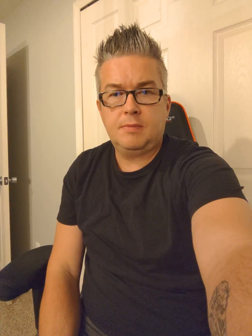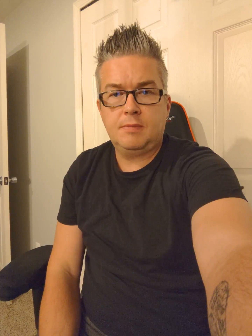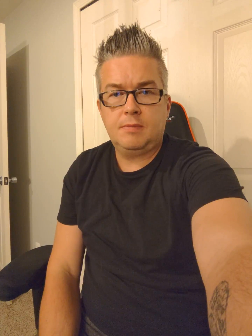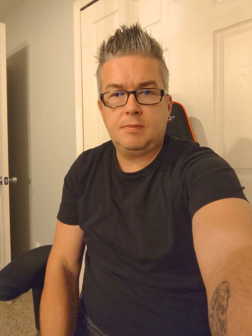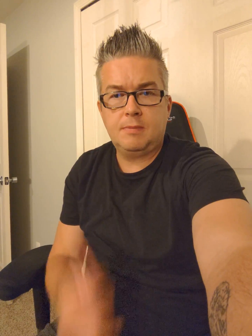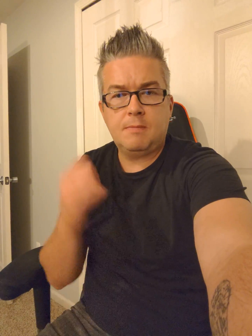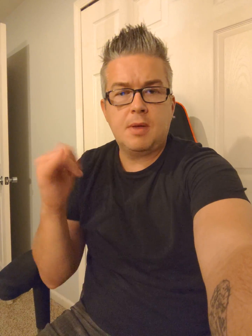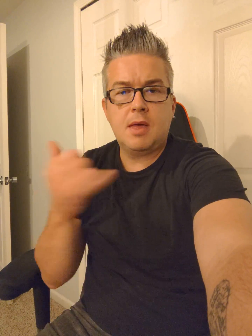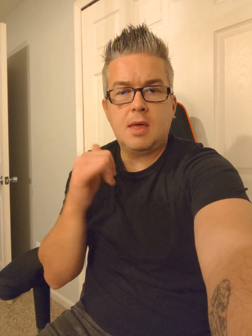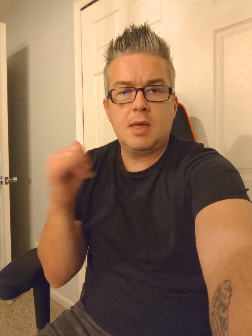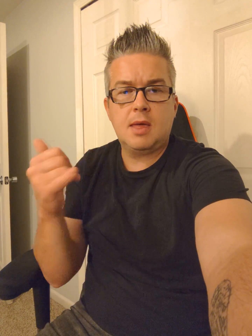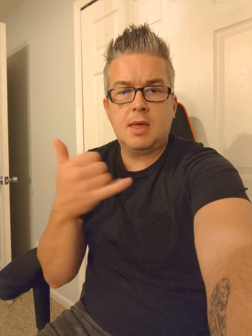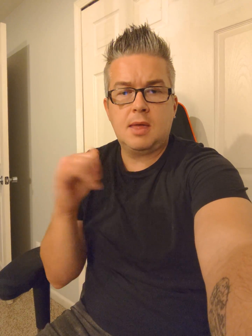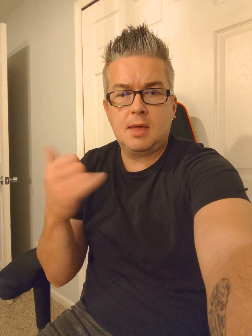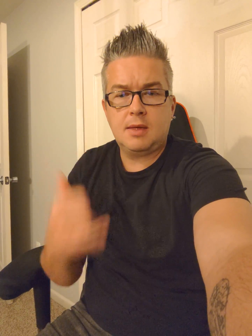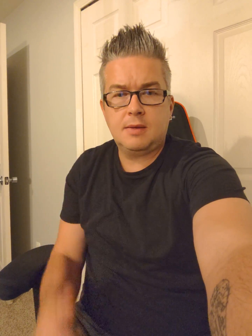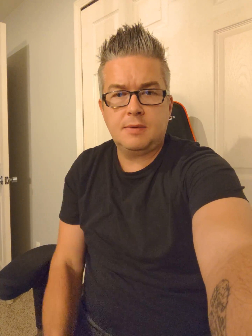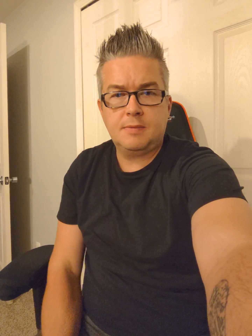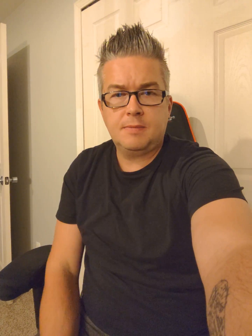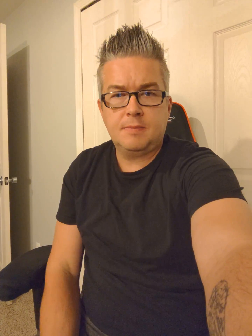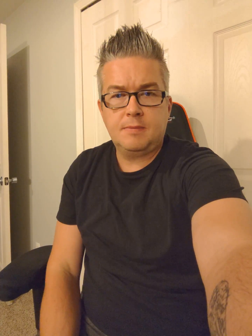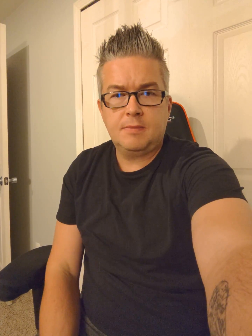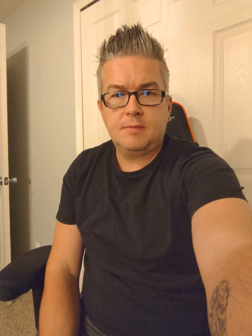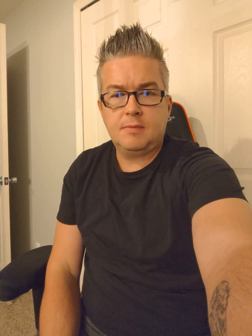play